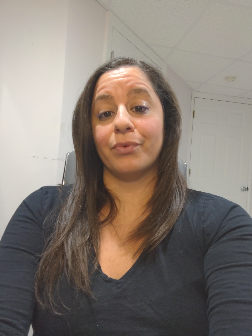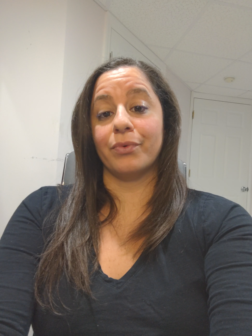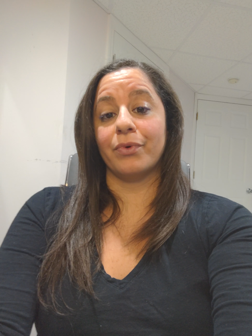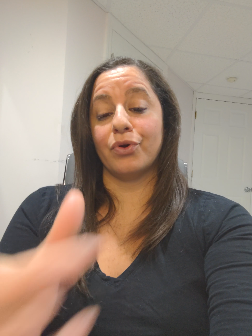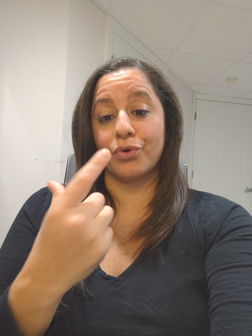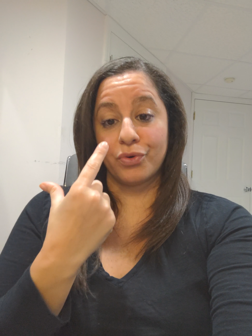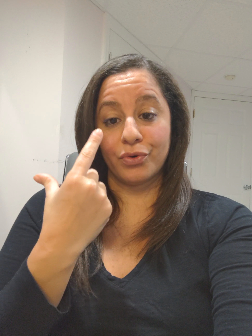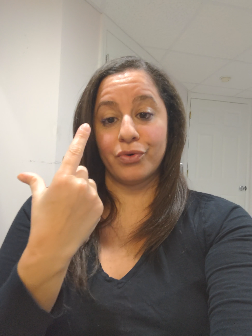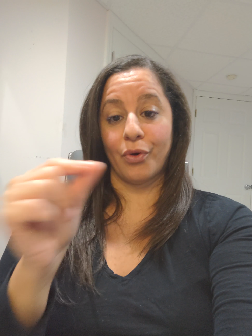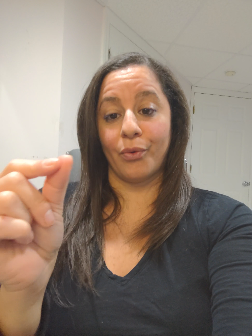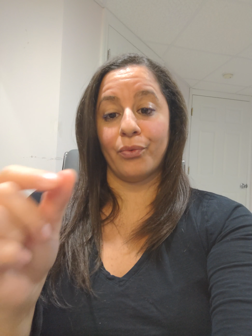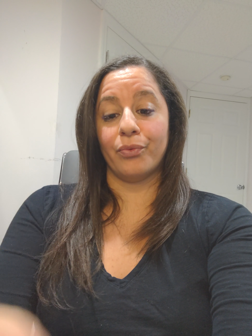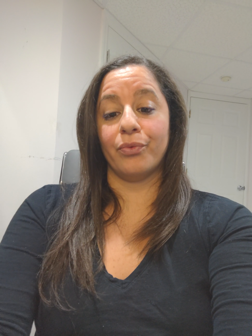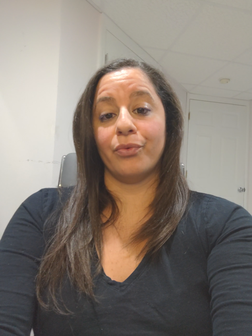go